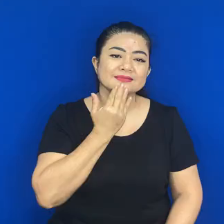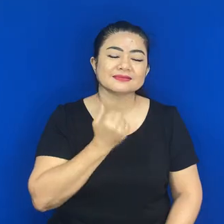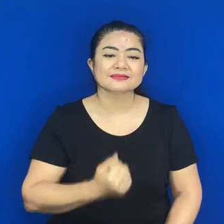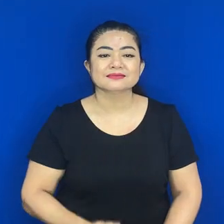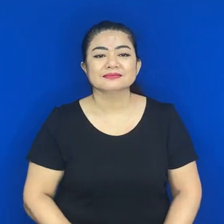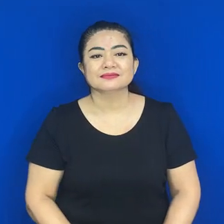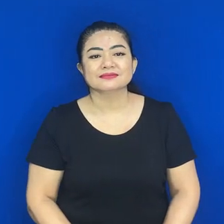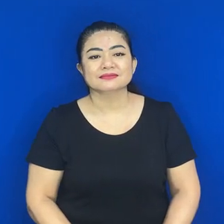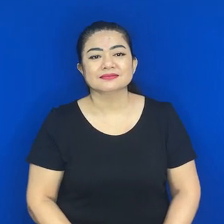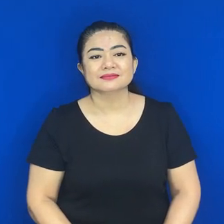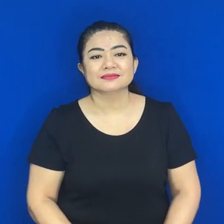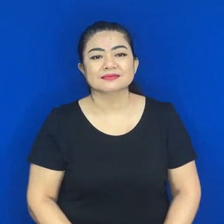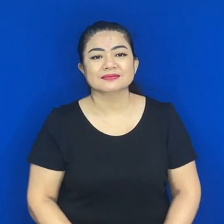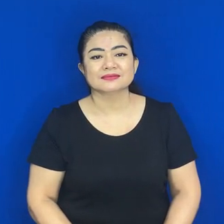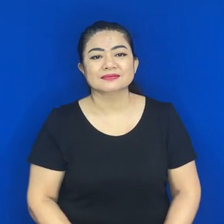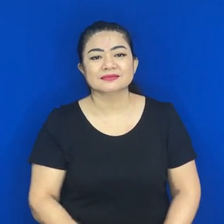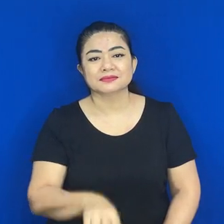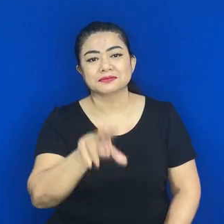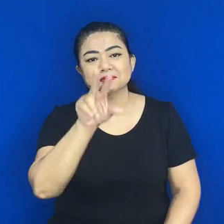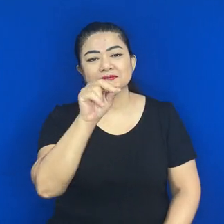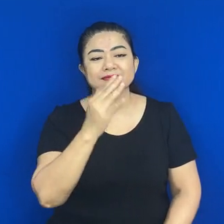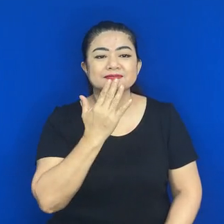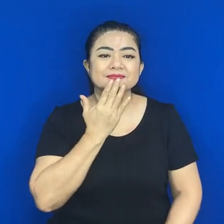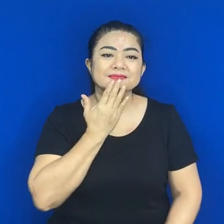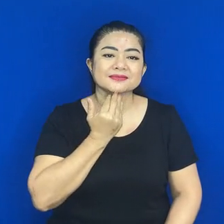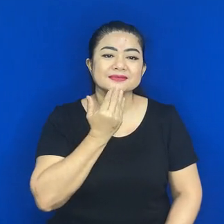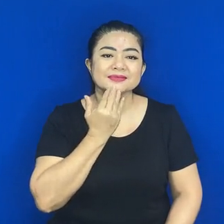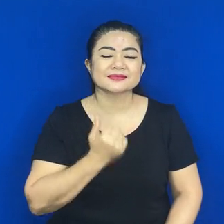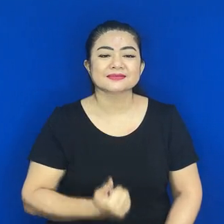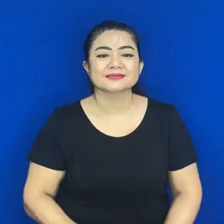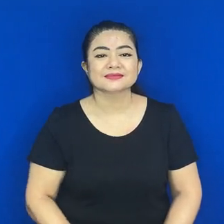no sugar